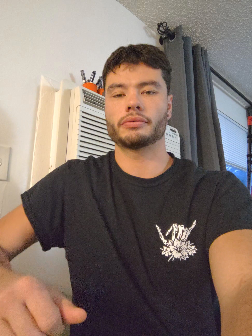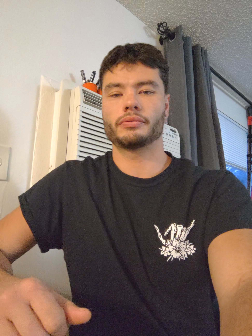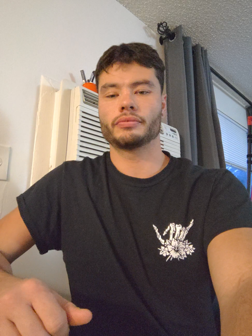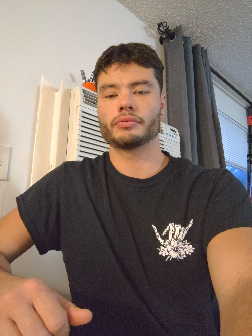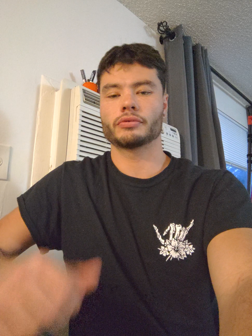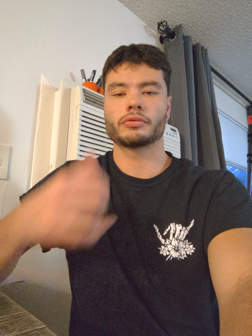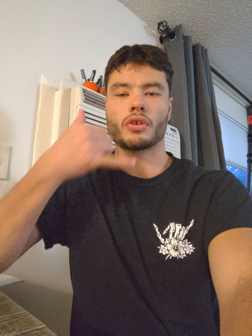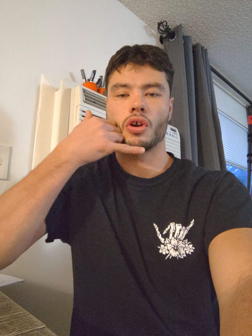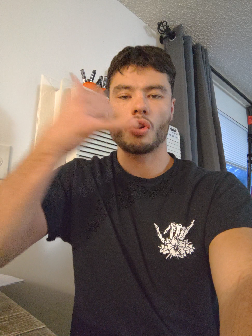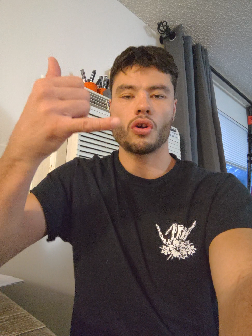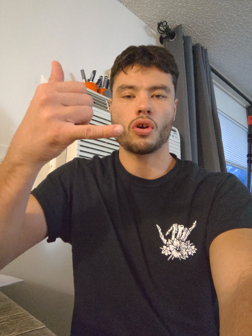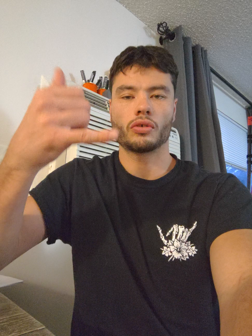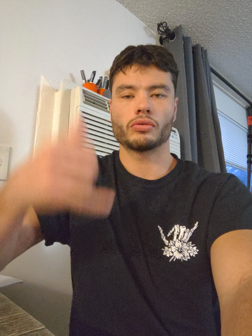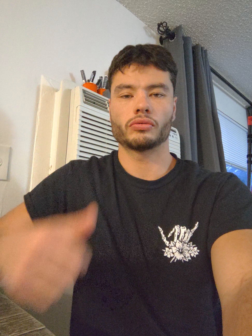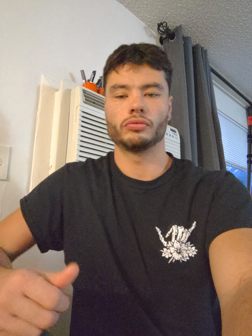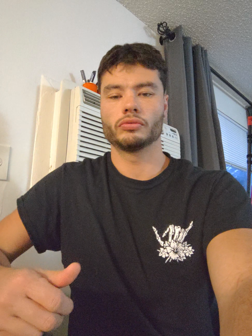call on the phone